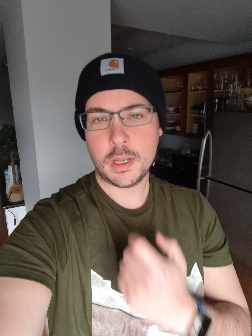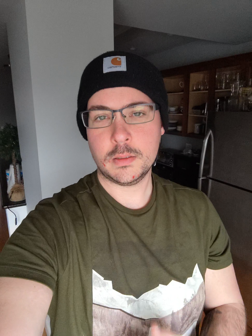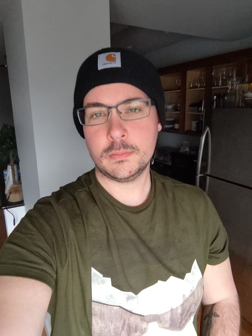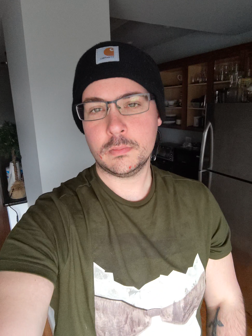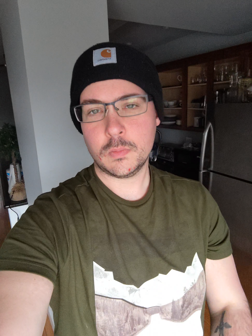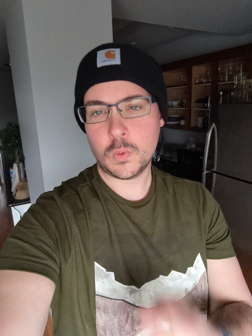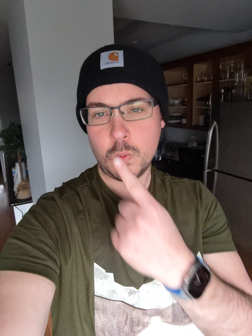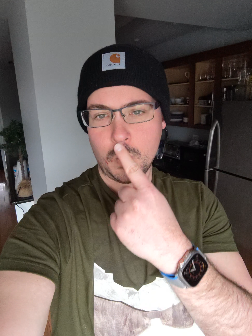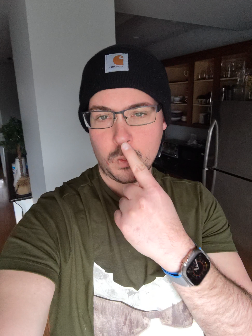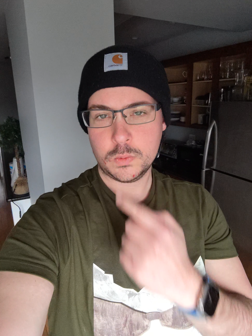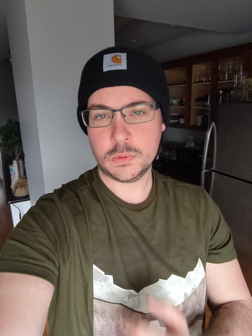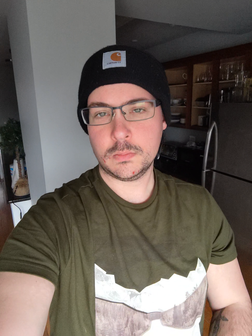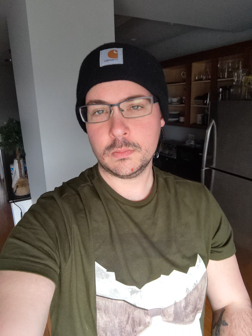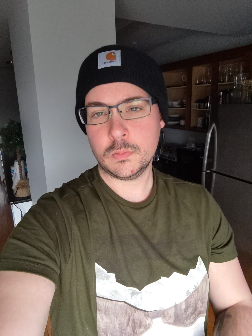nose